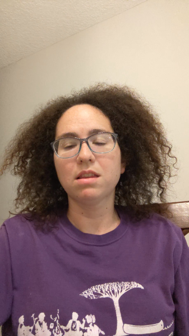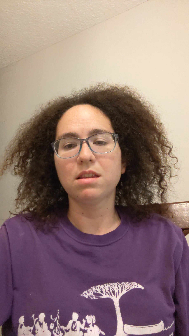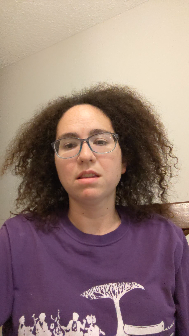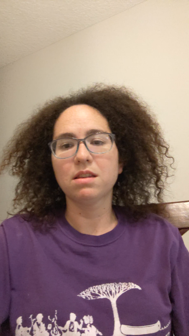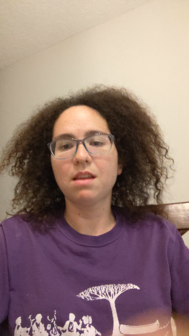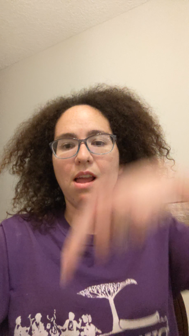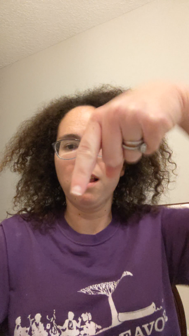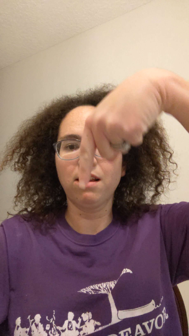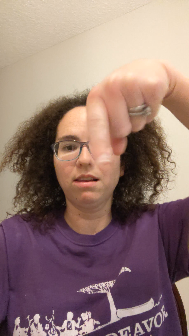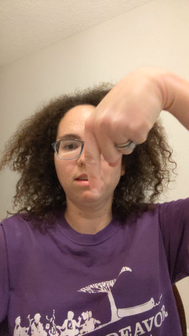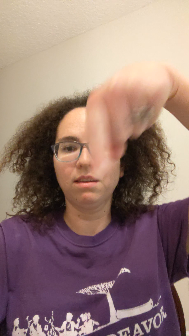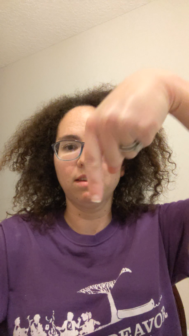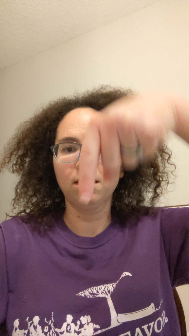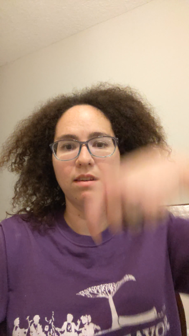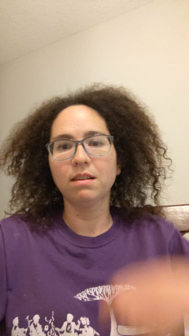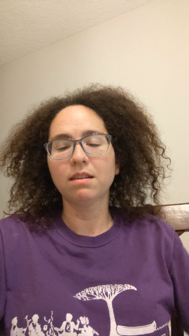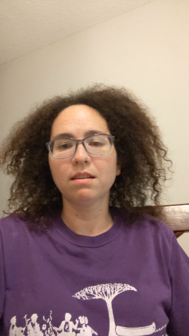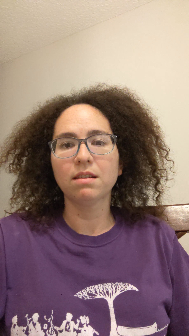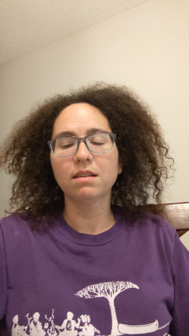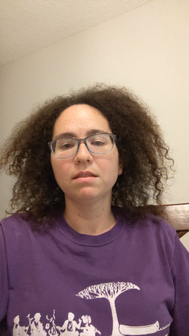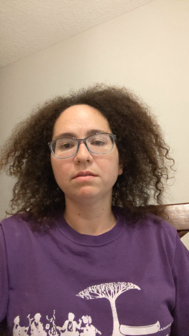flip-flop